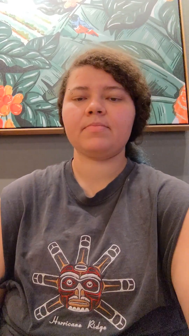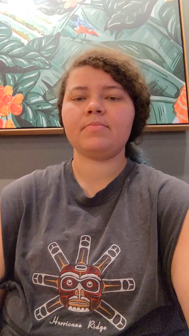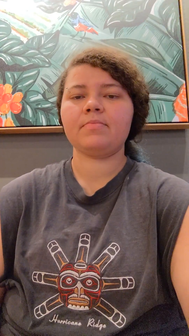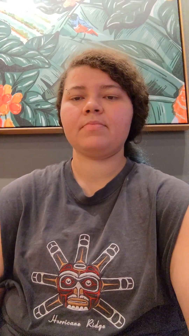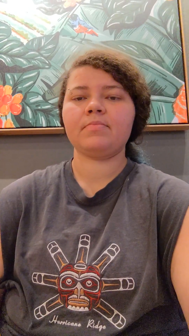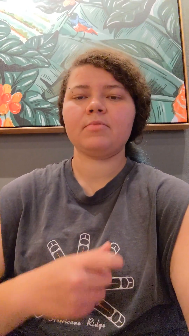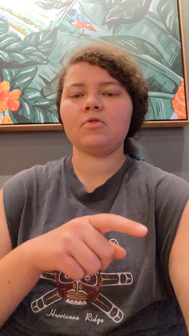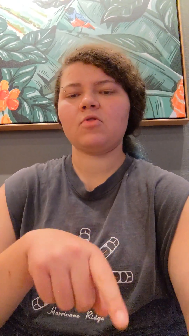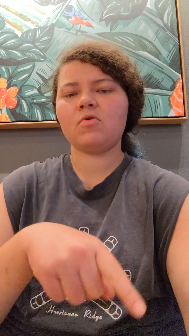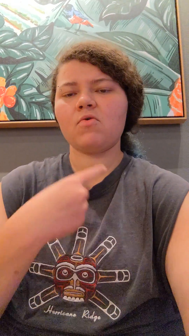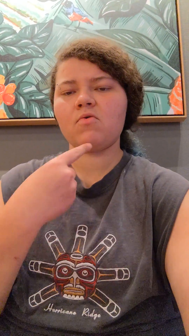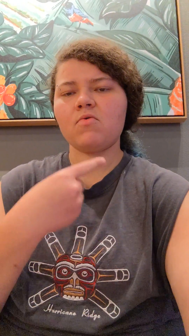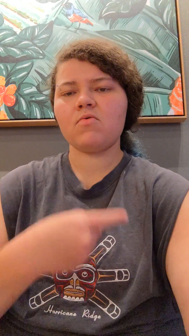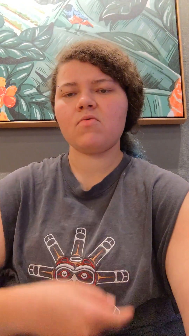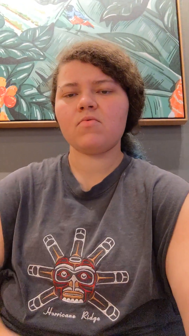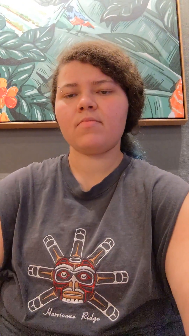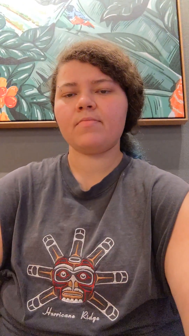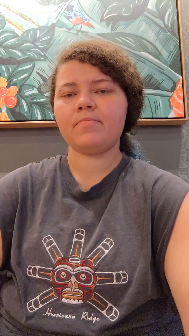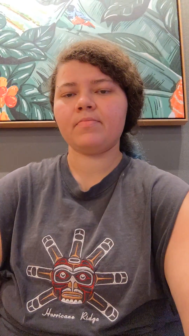long